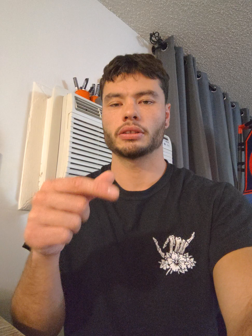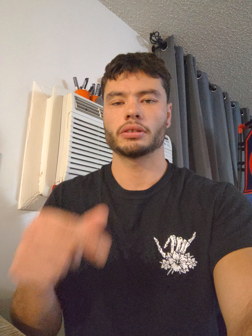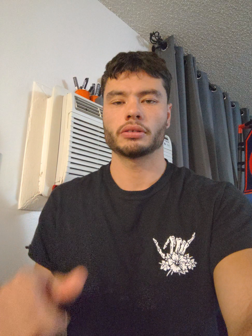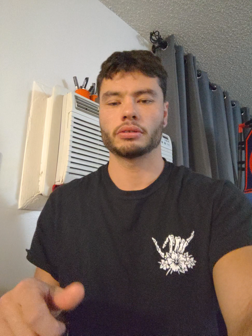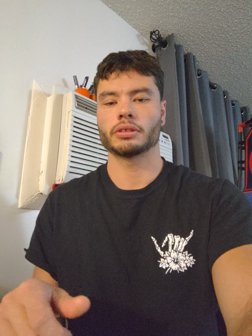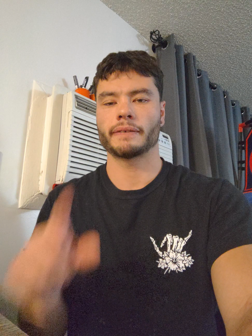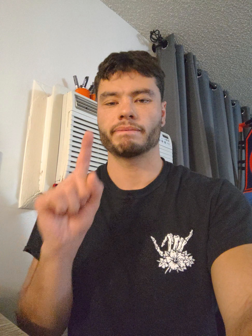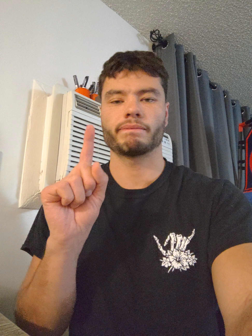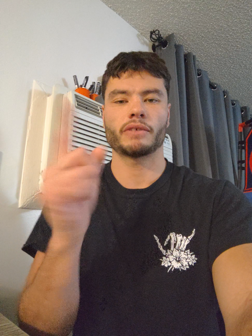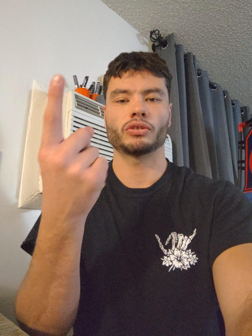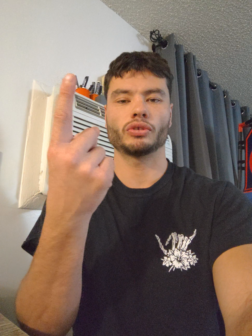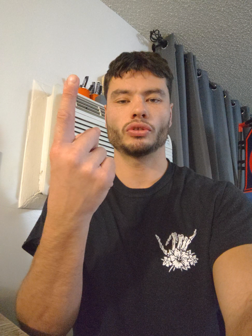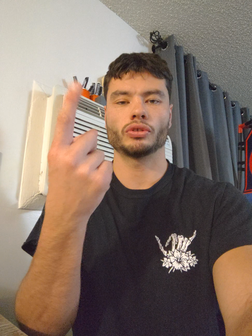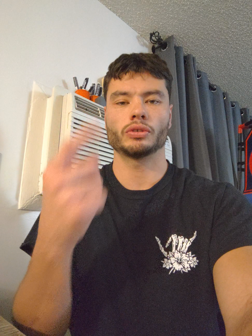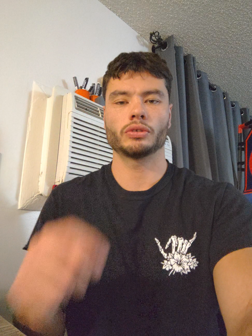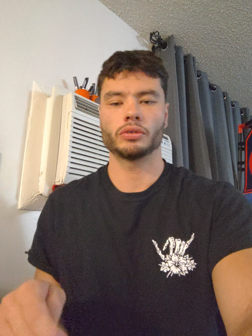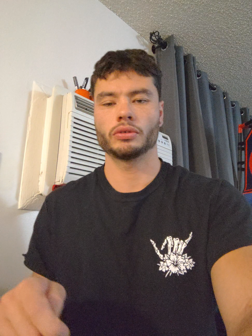first